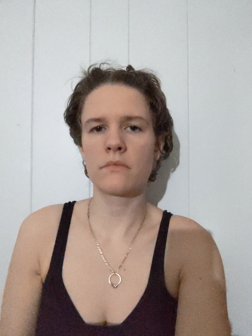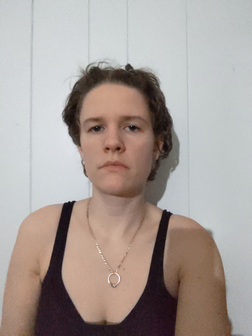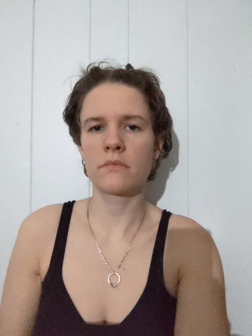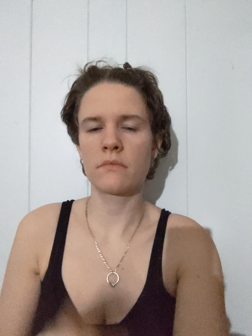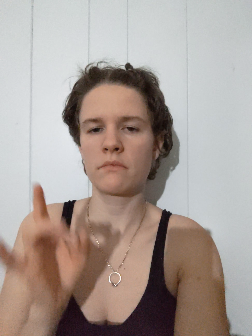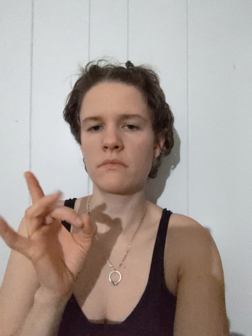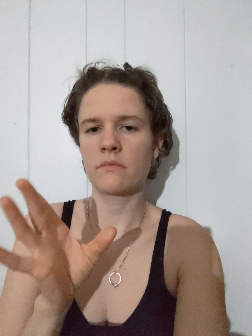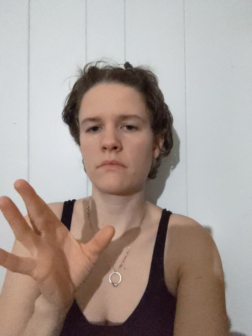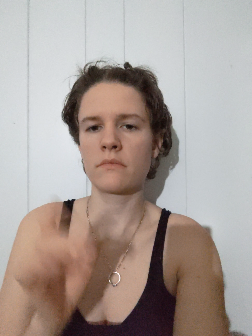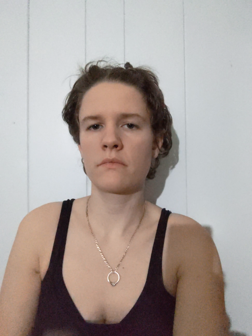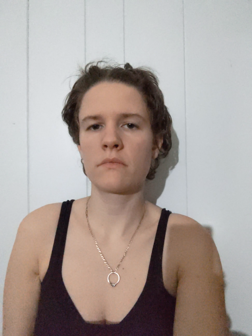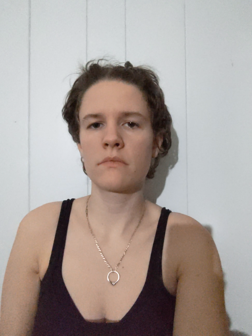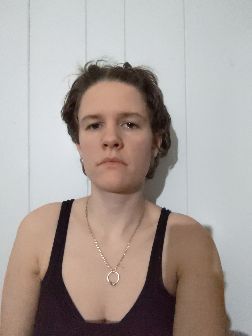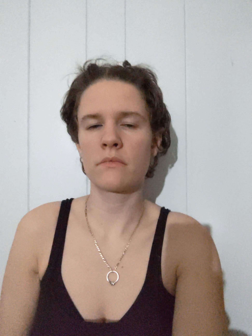yucky